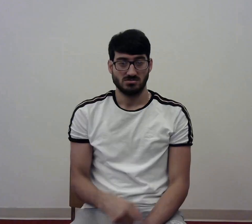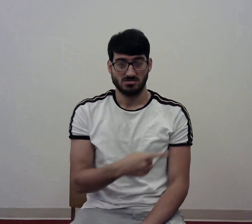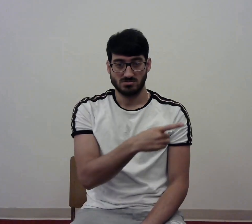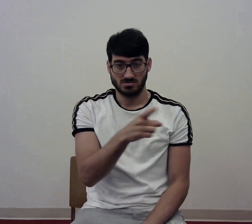siz